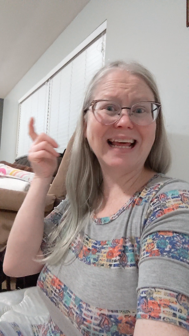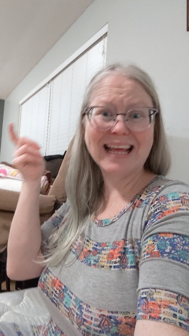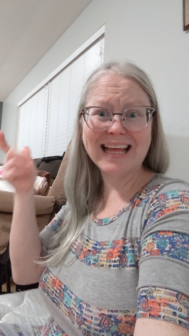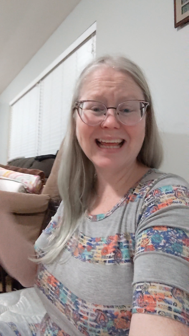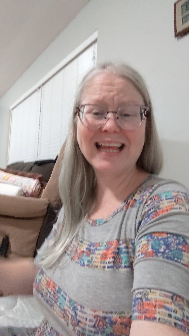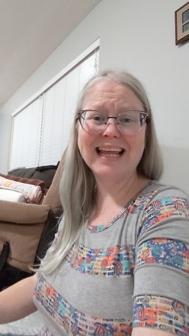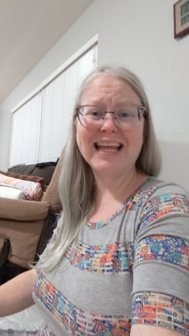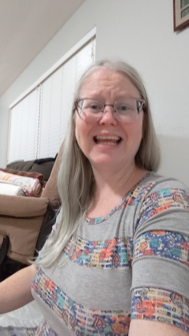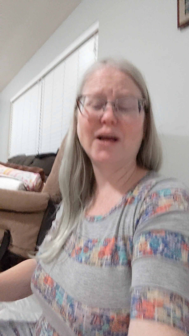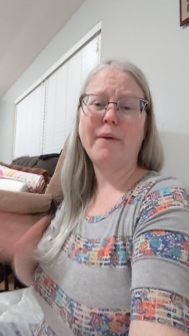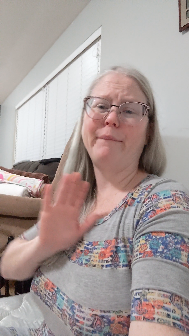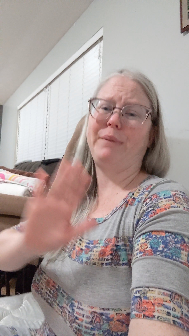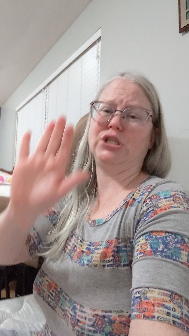push